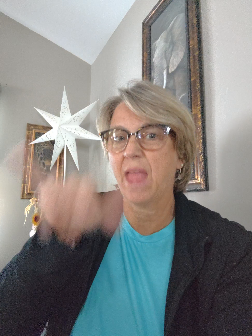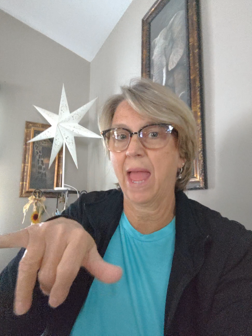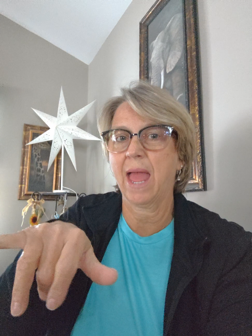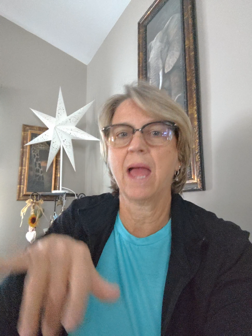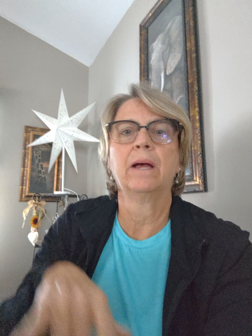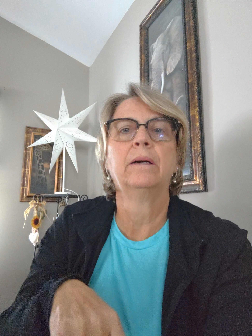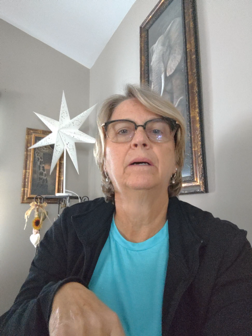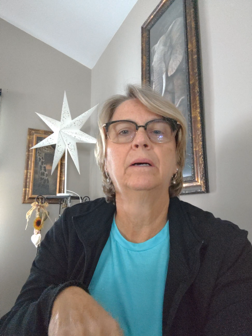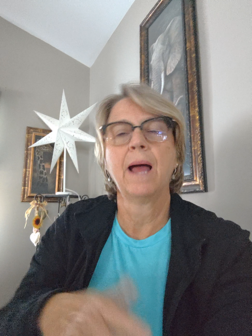that